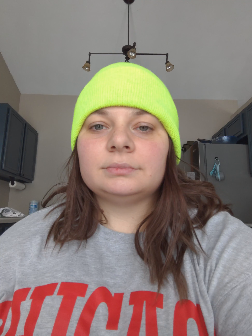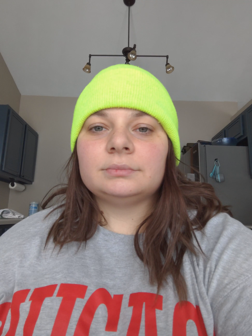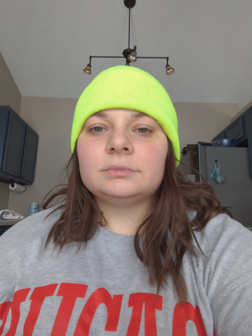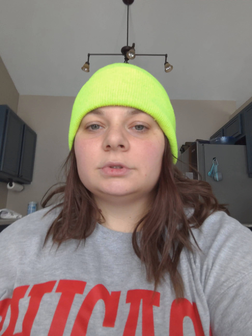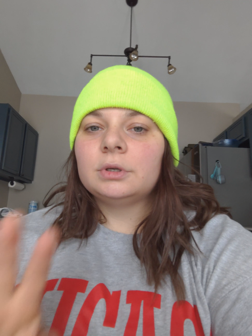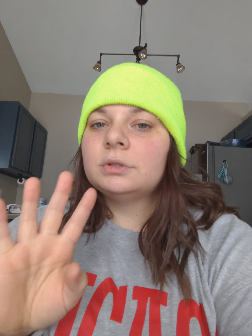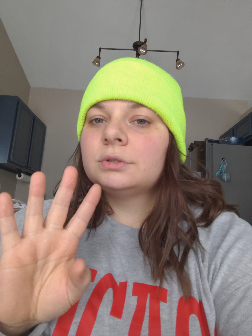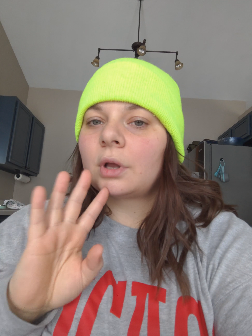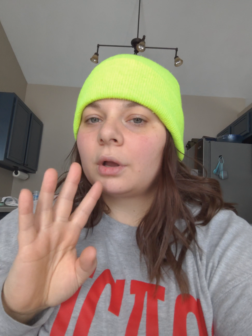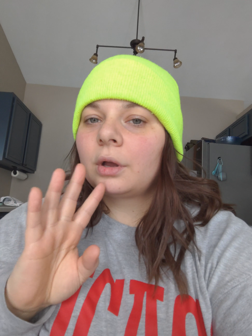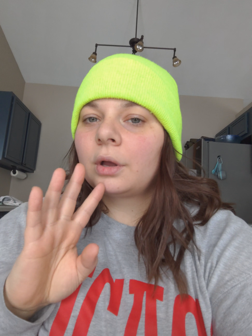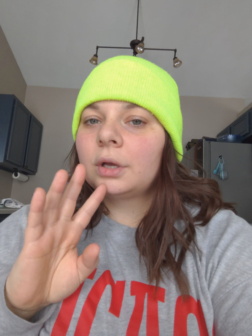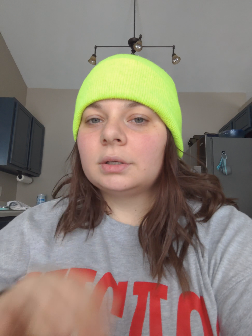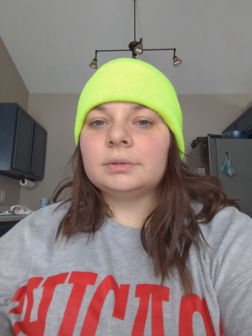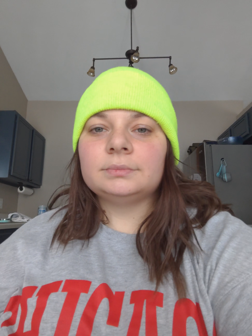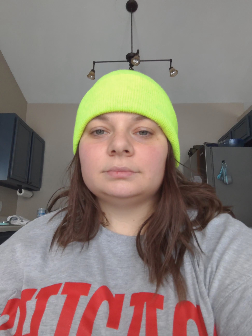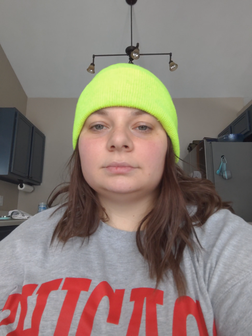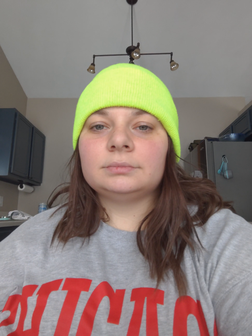talk